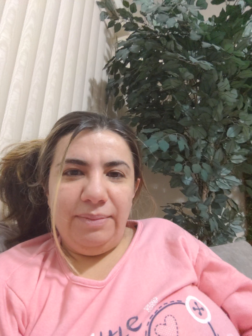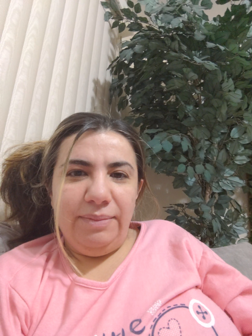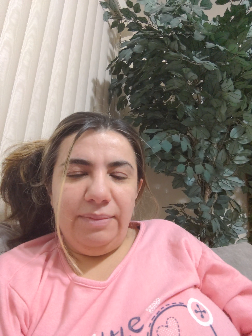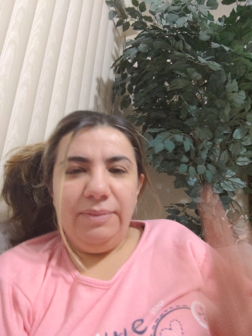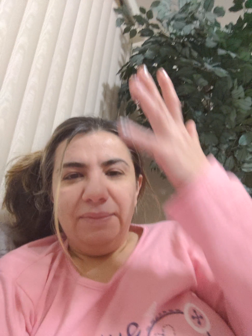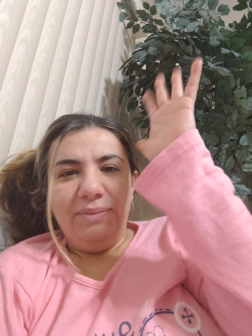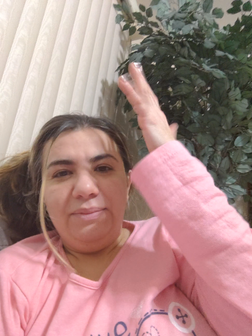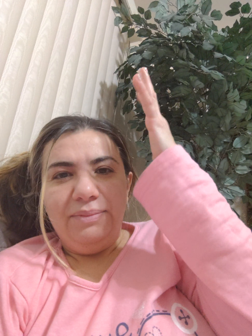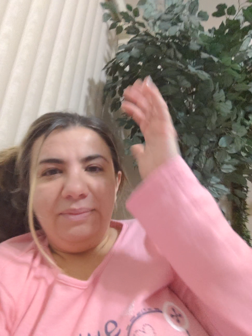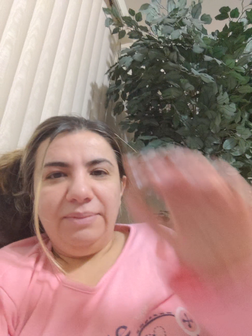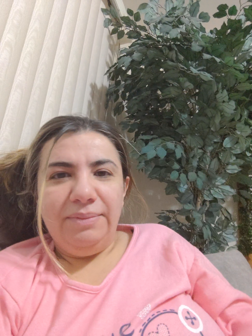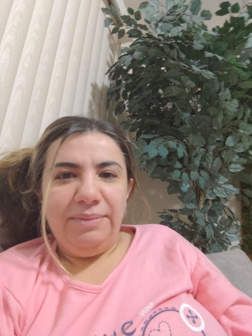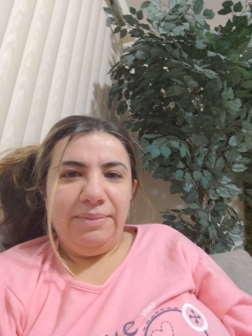tree